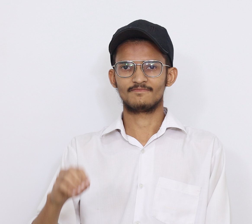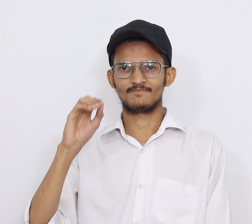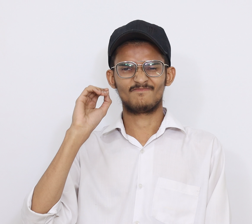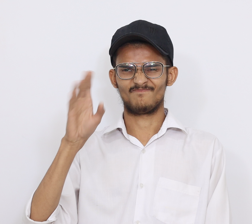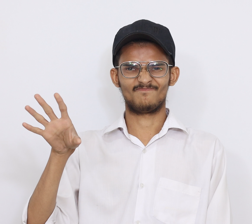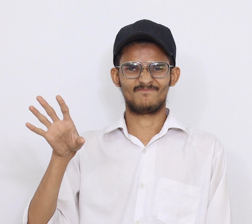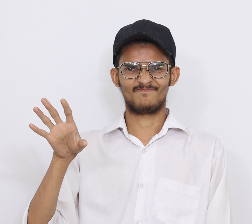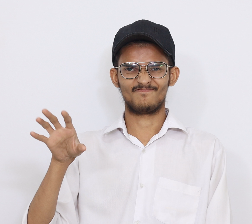bad